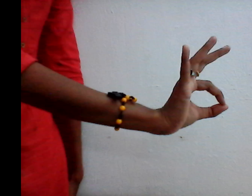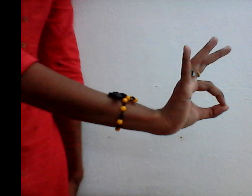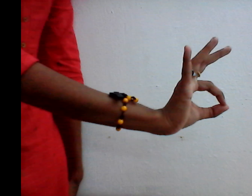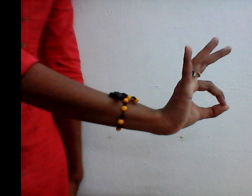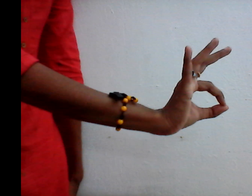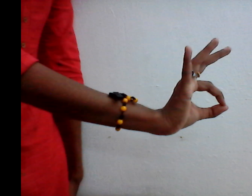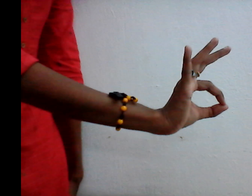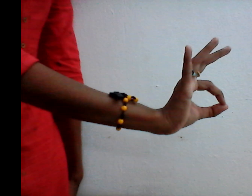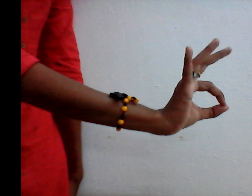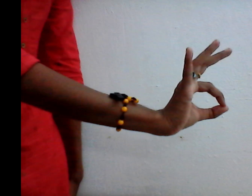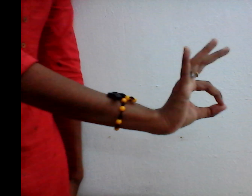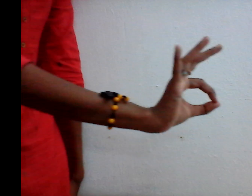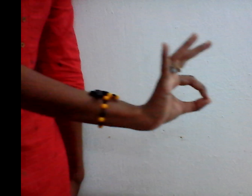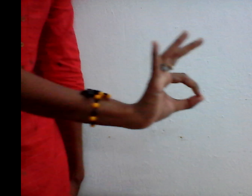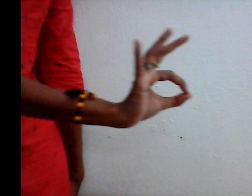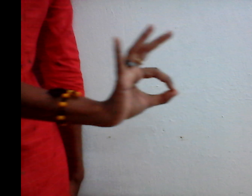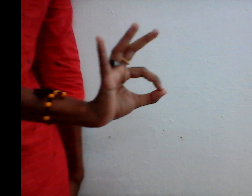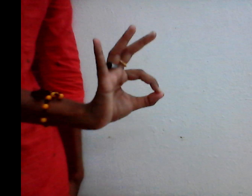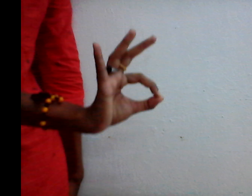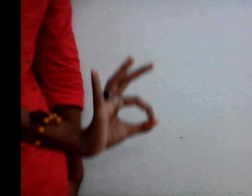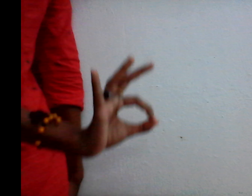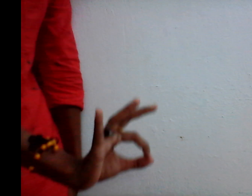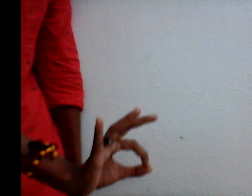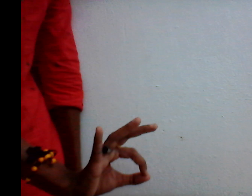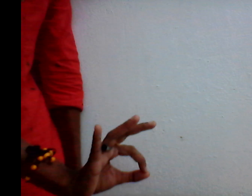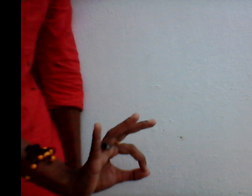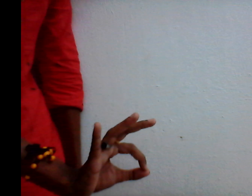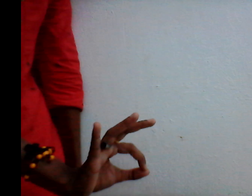ഔ